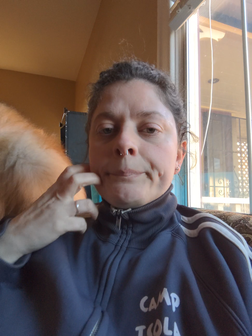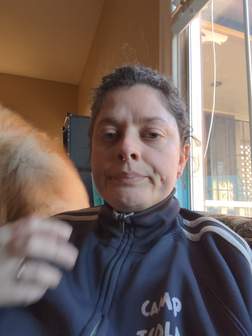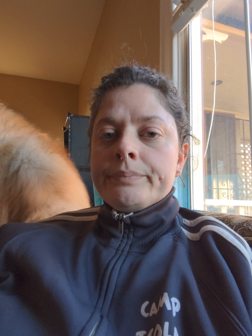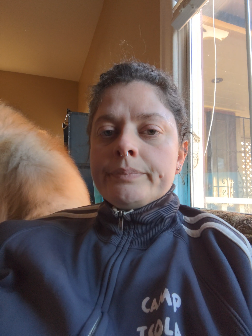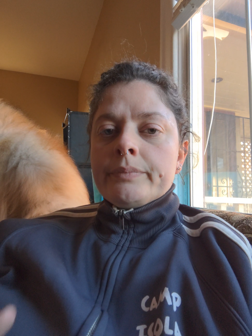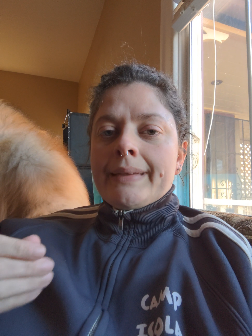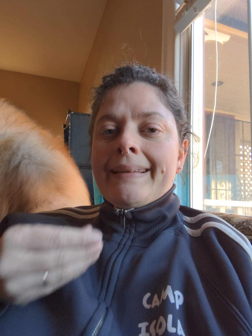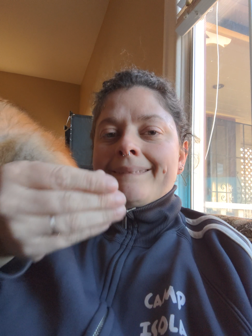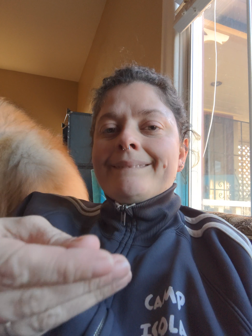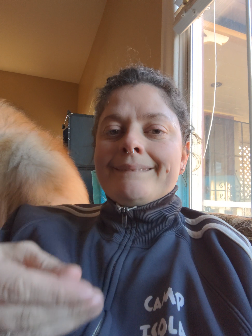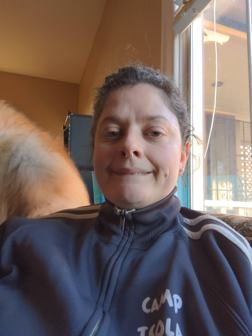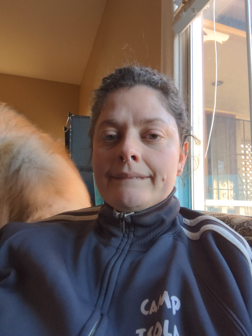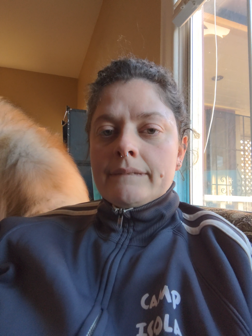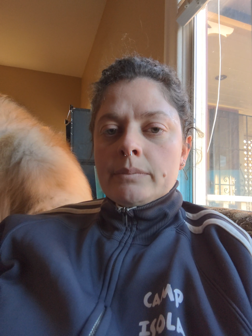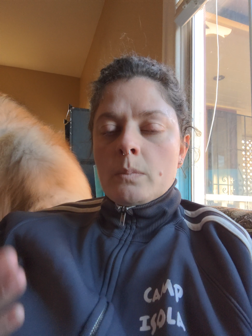give